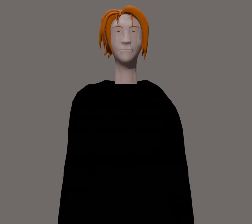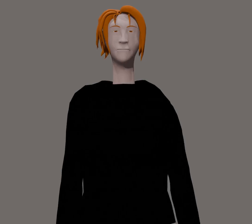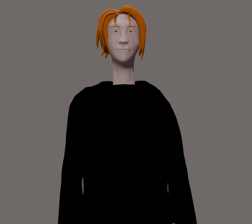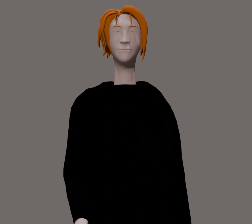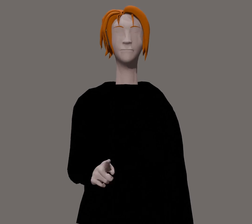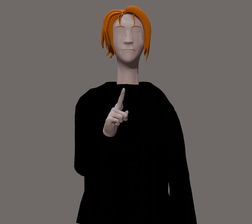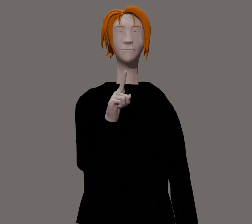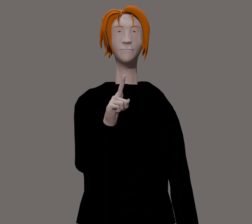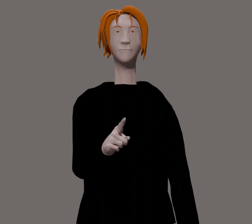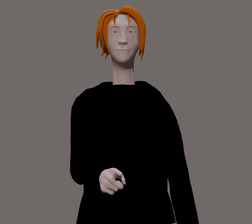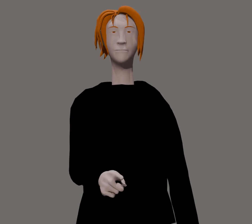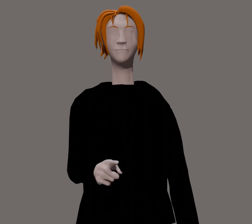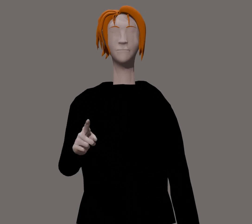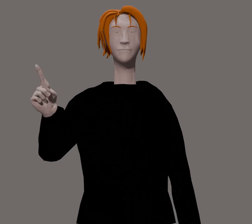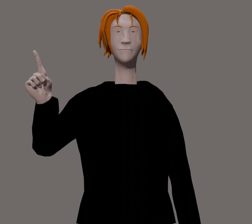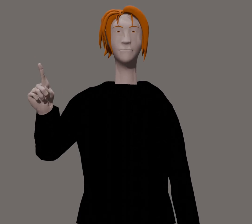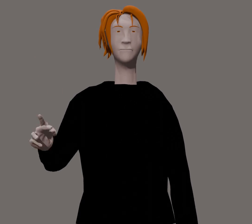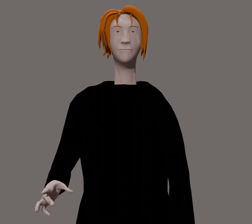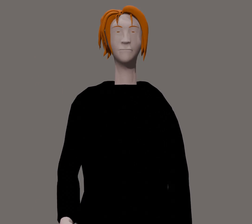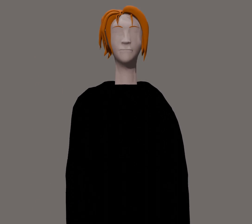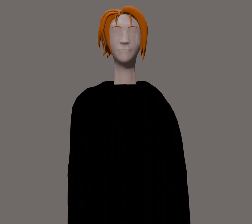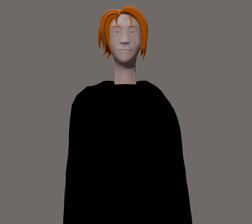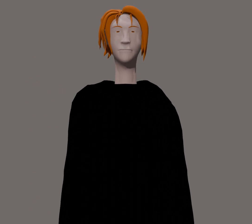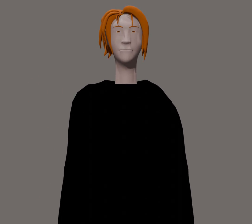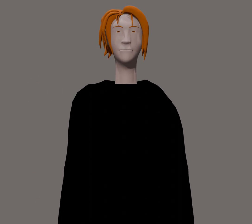CheckMark